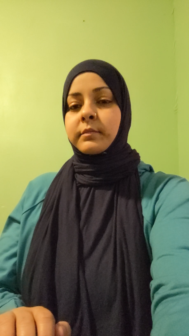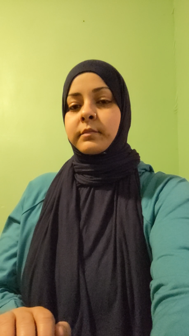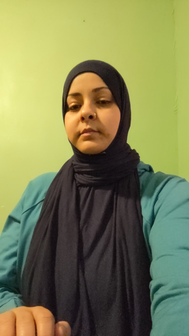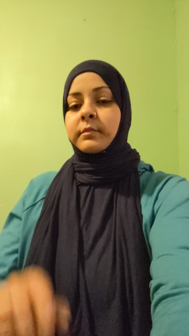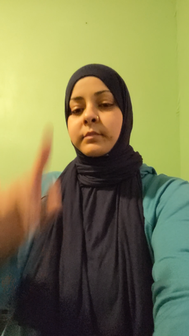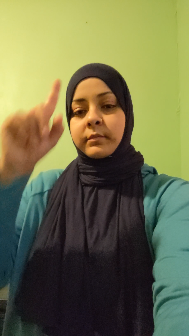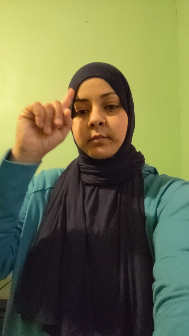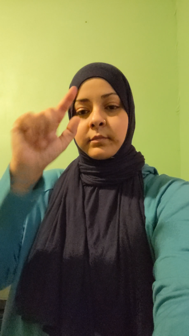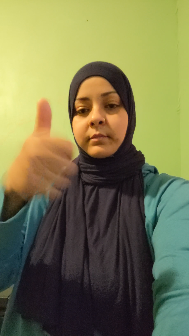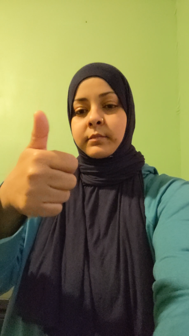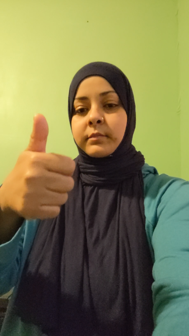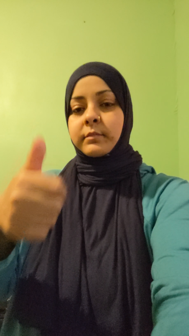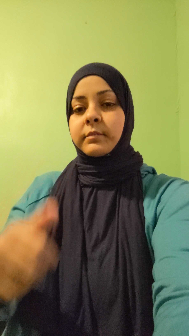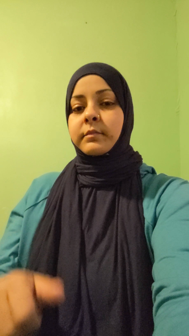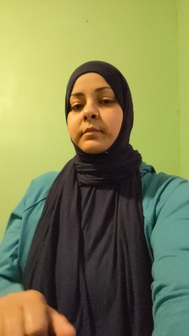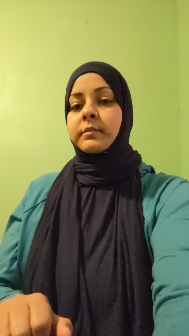dime